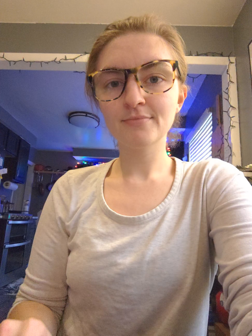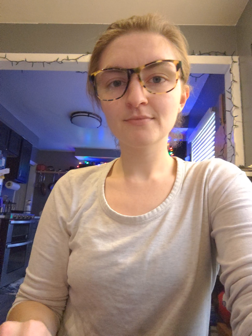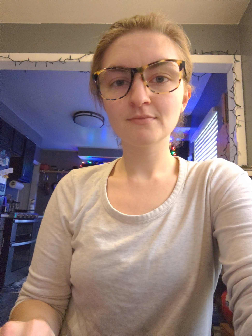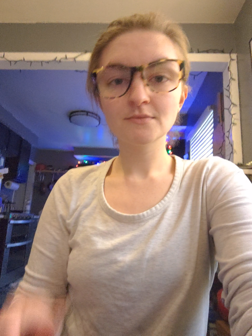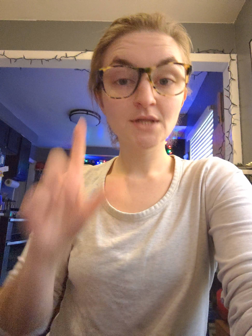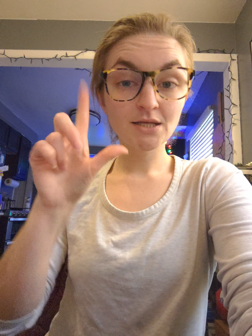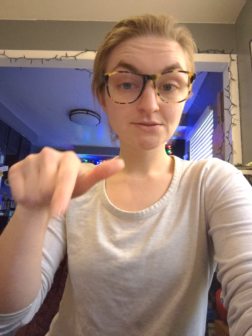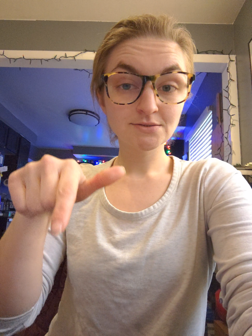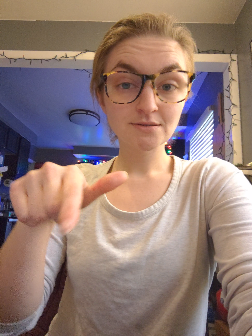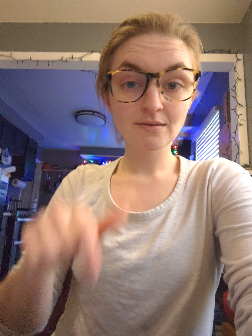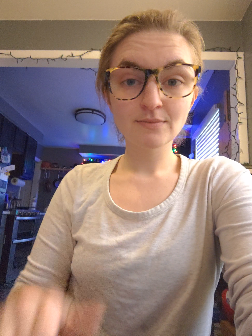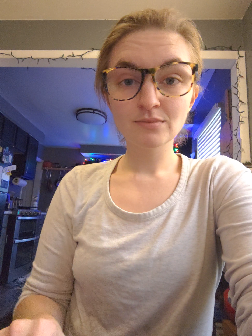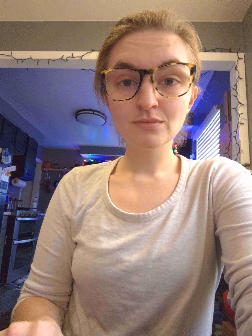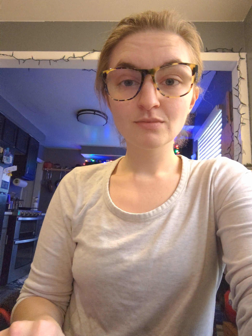later